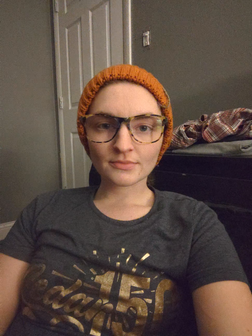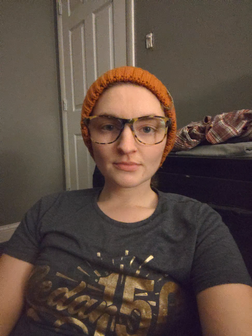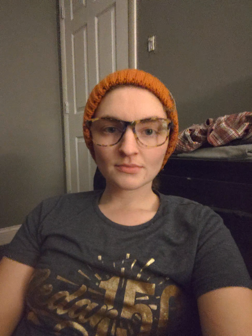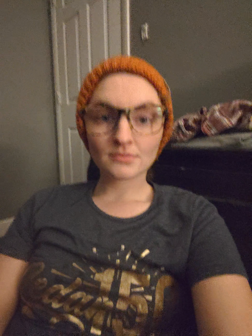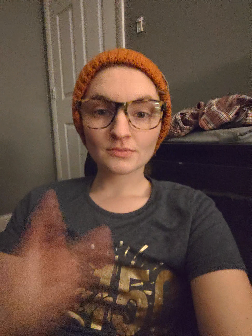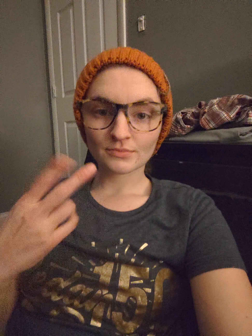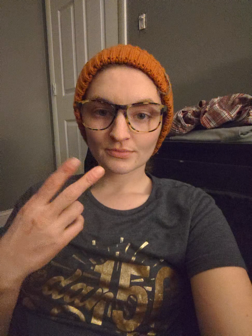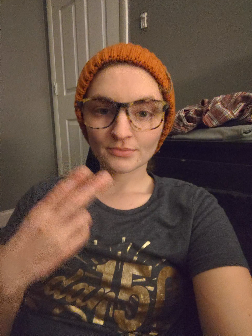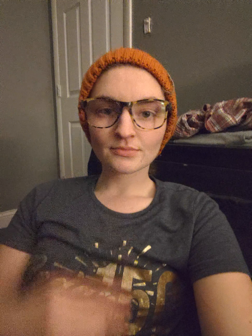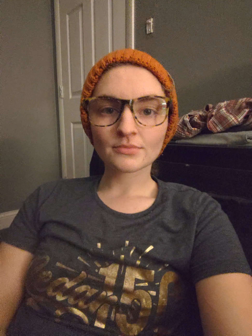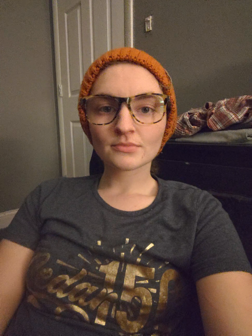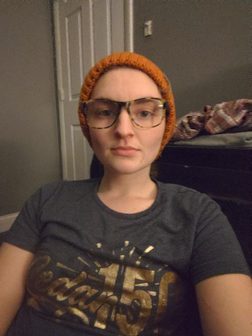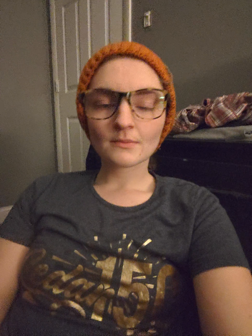scissors